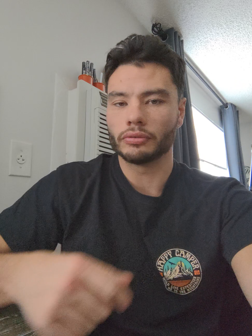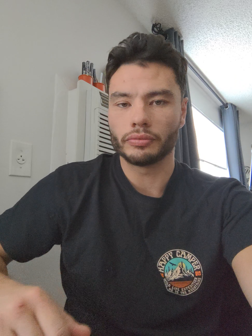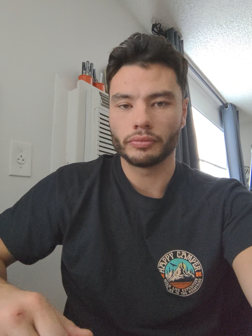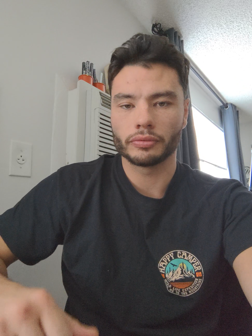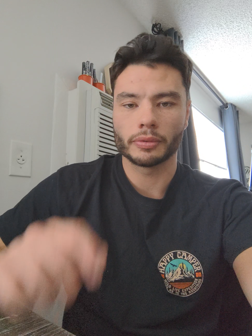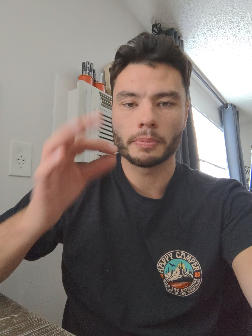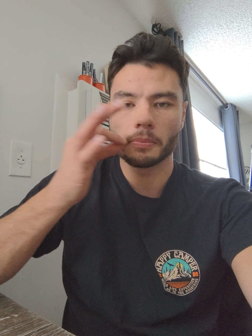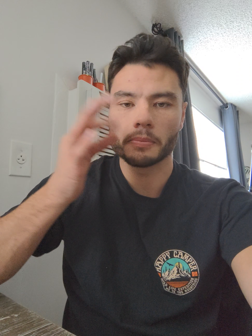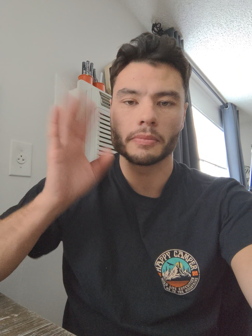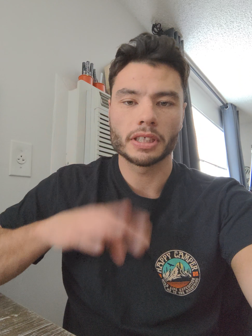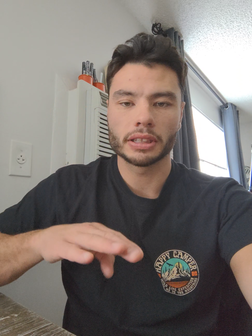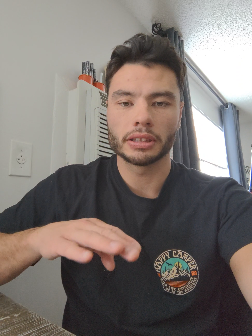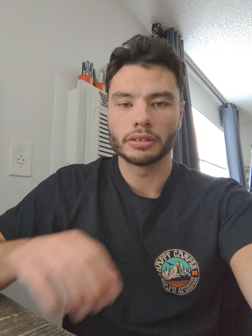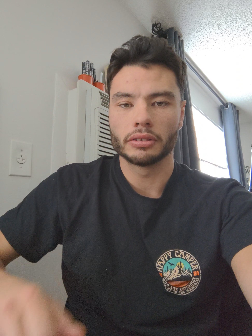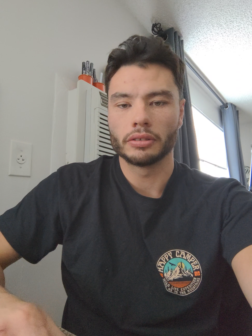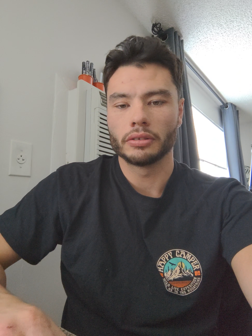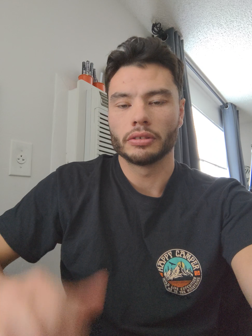bee